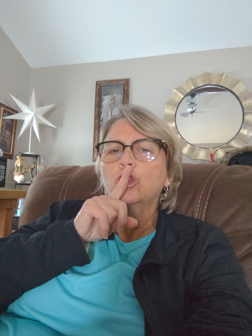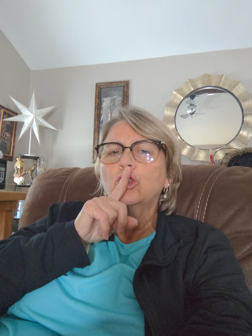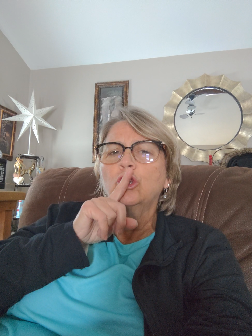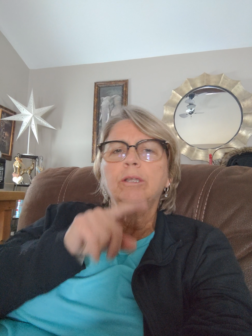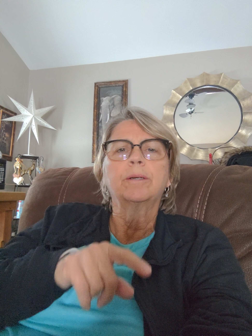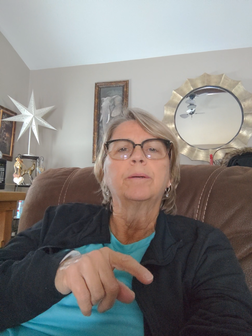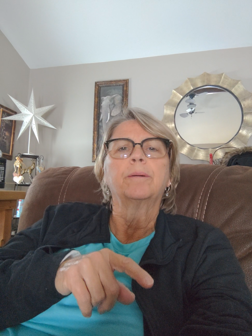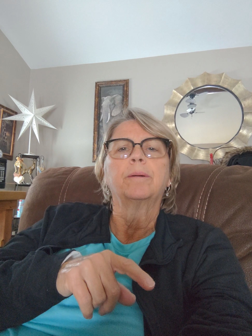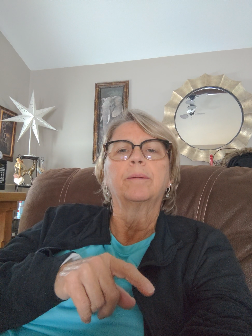shhh